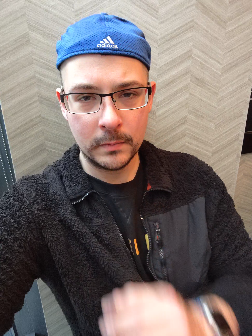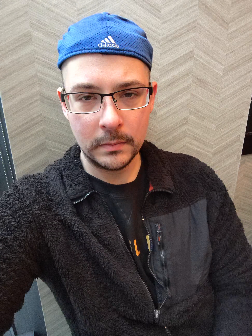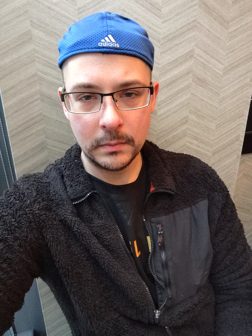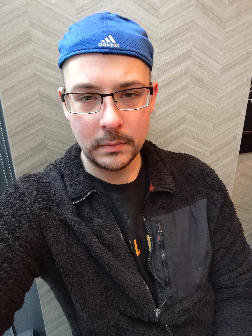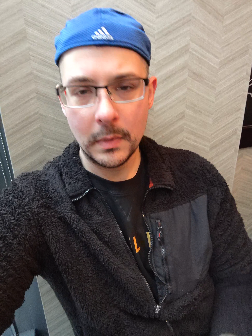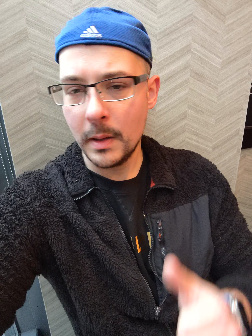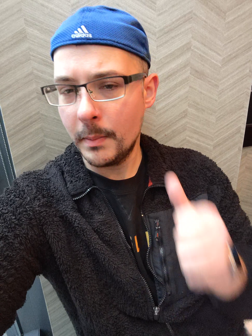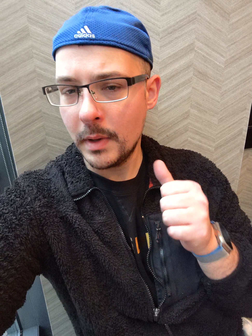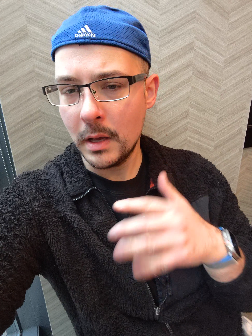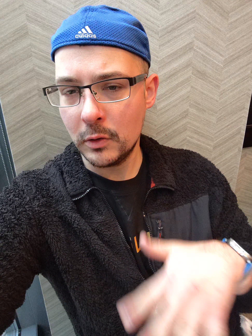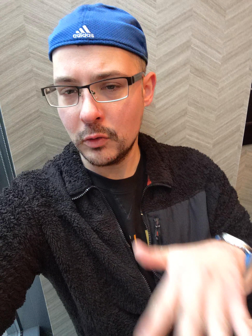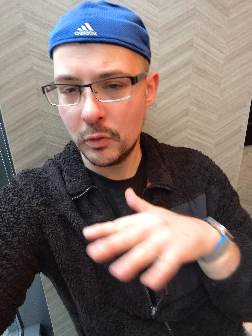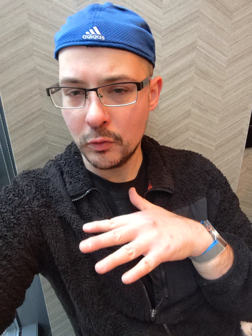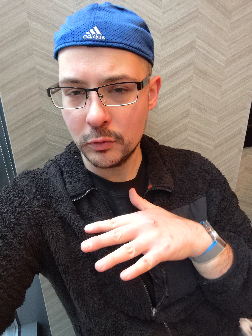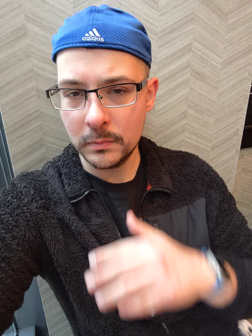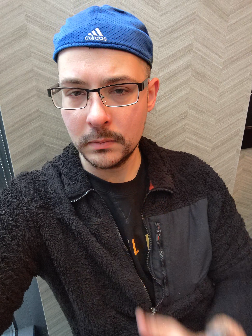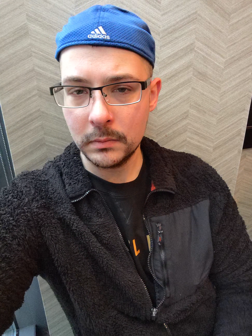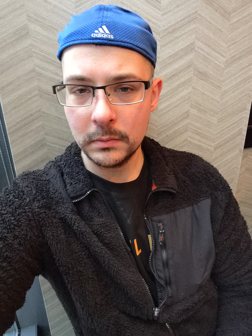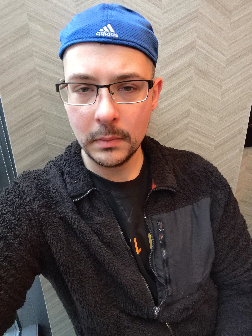backyard